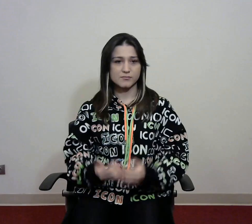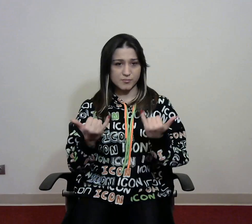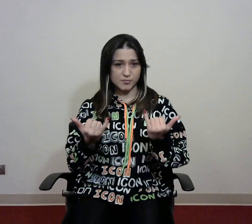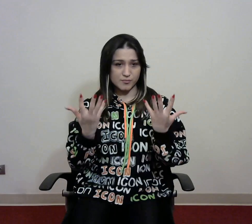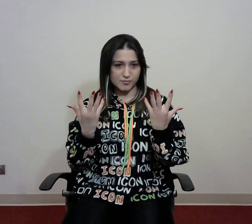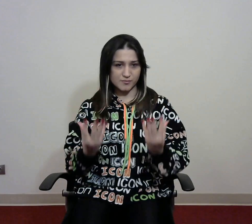bu gün